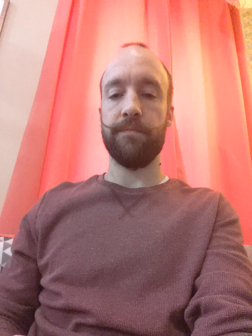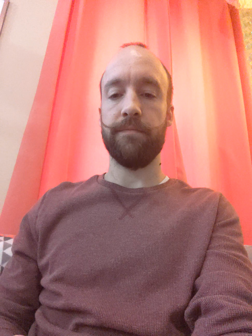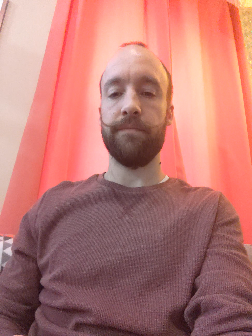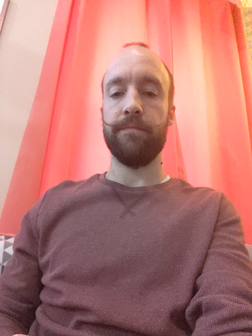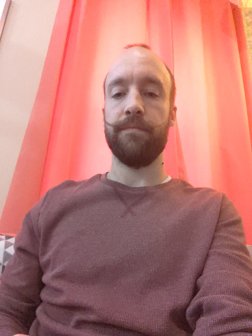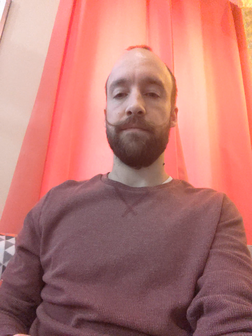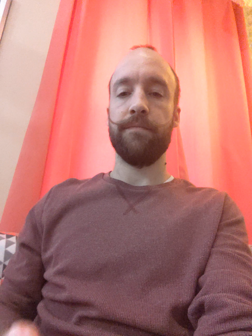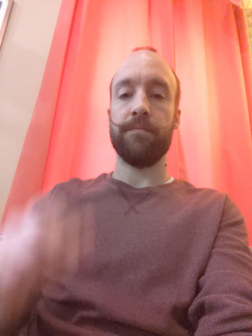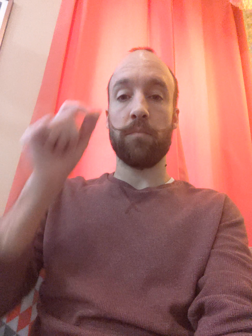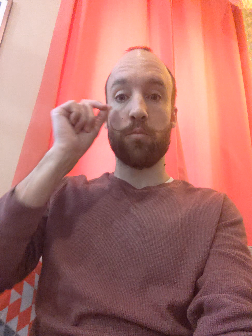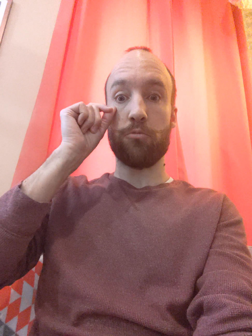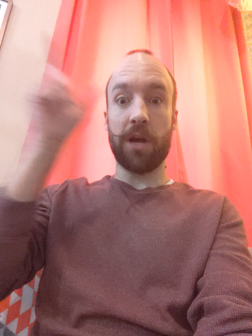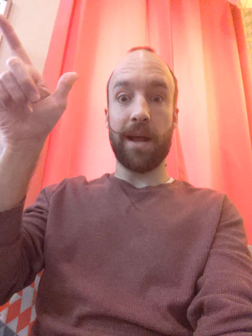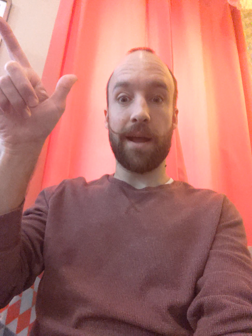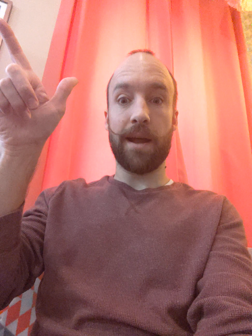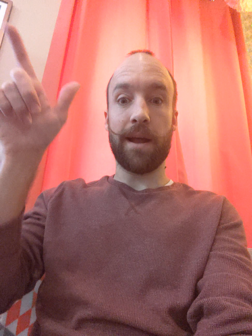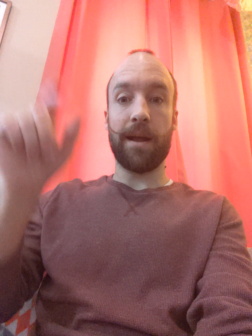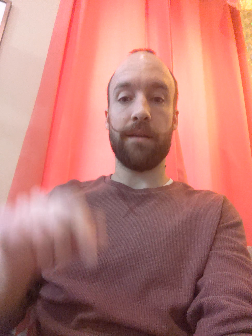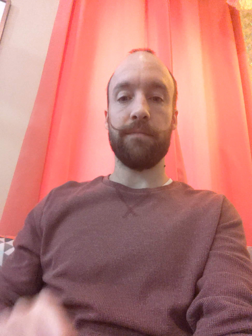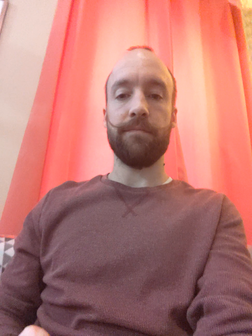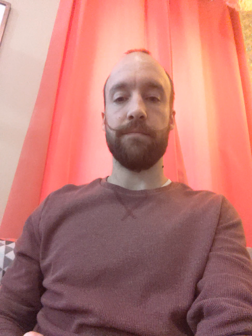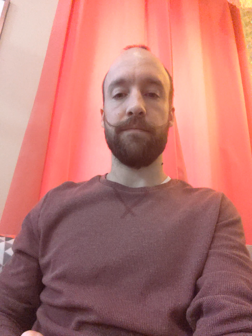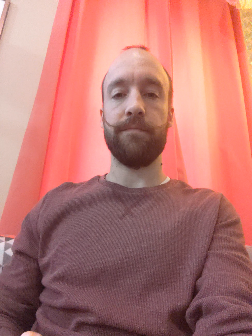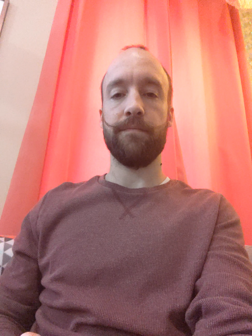wake